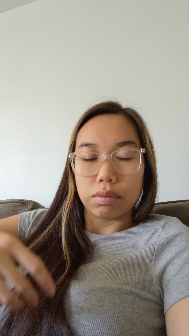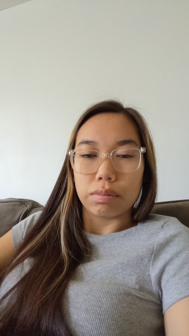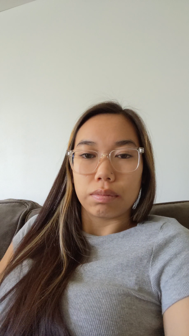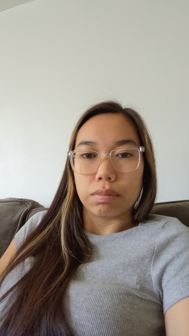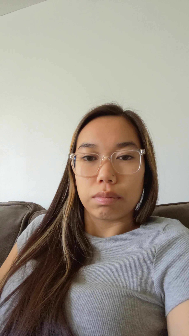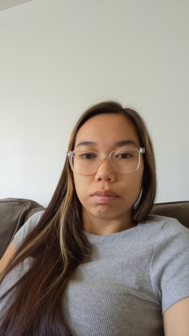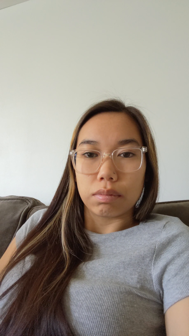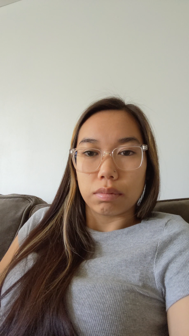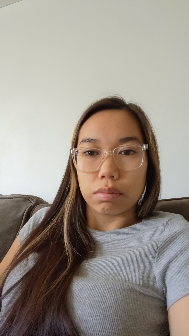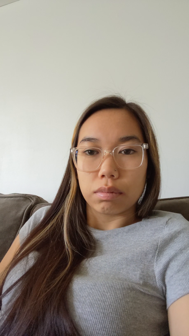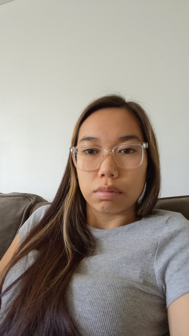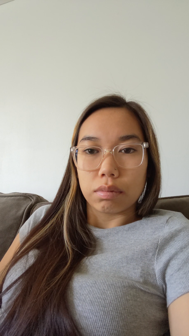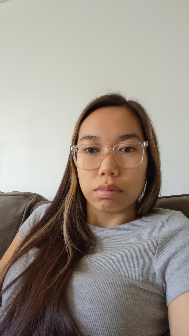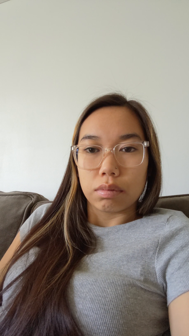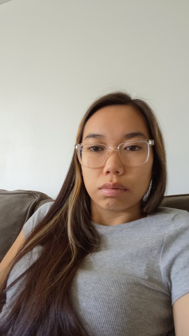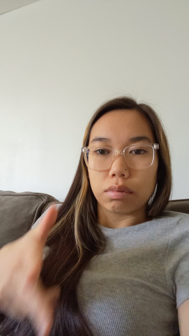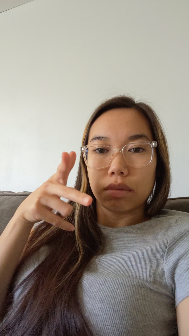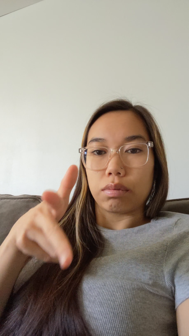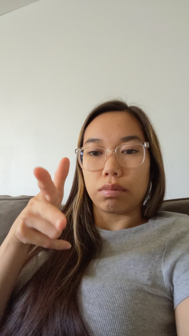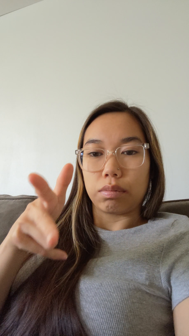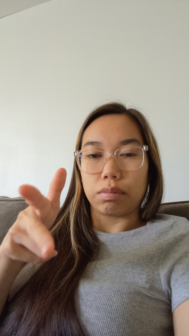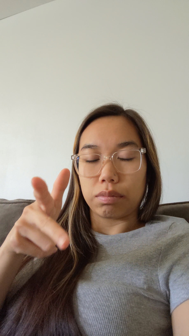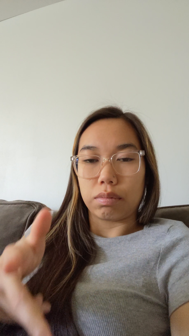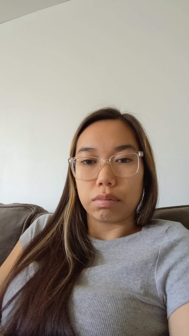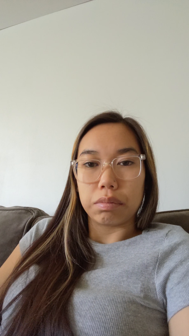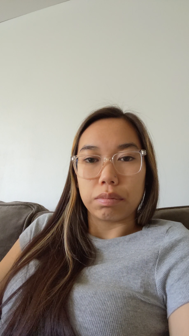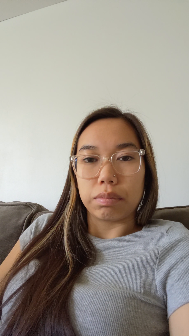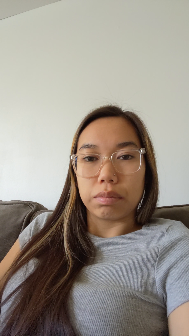garage